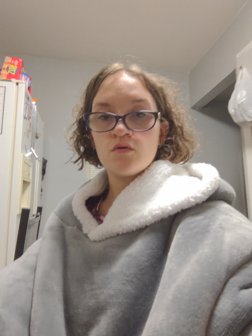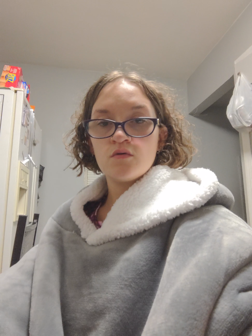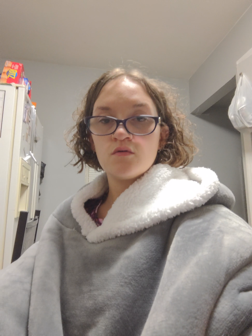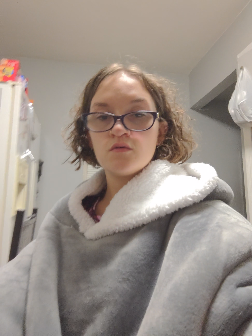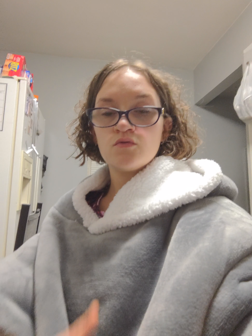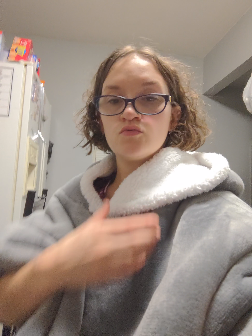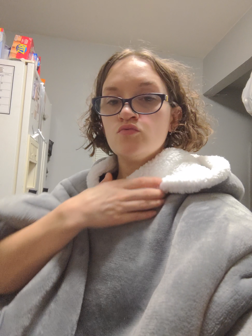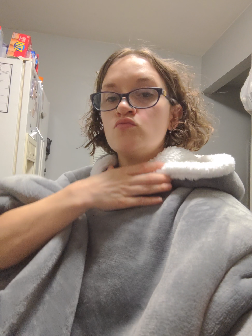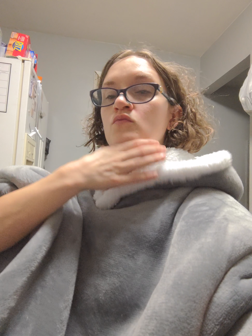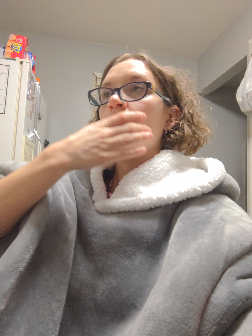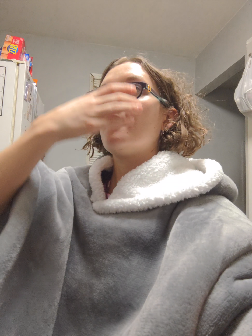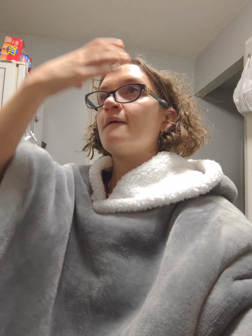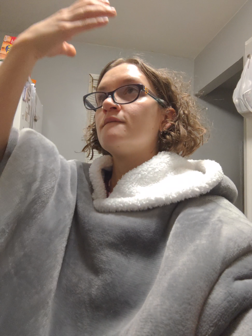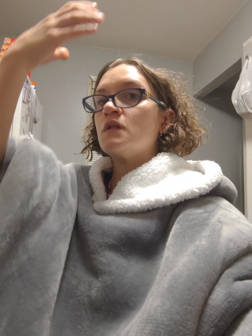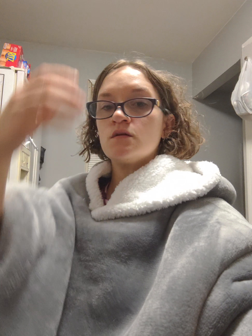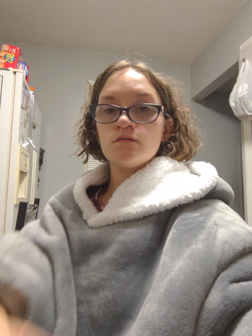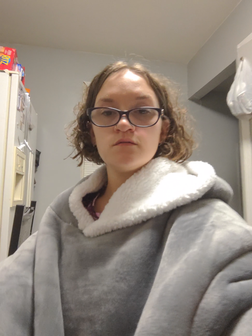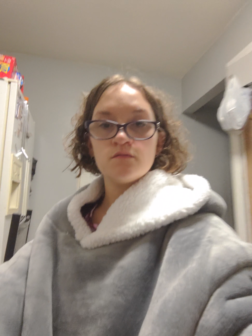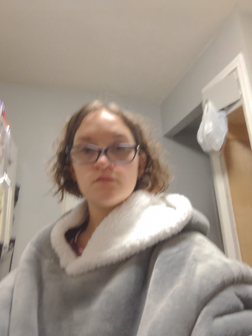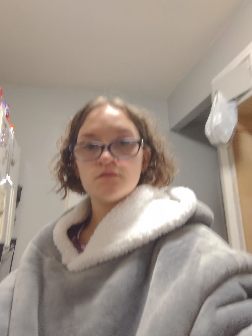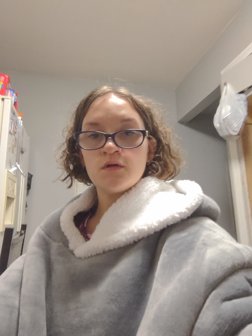giraffe